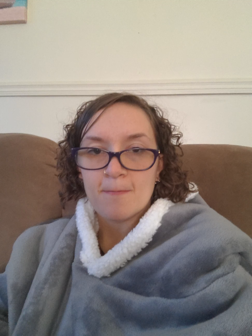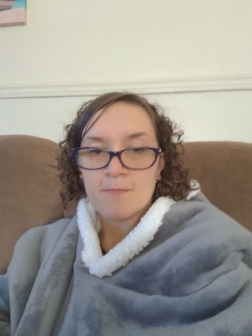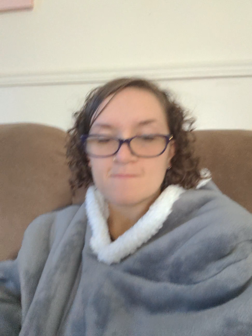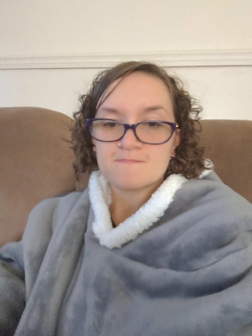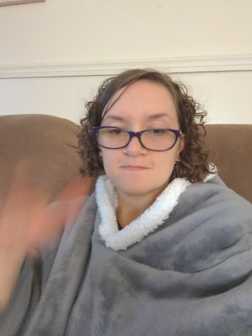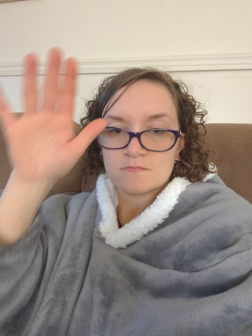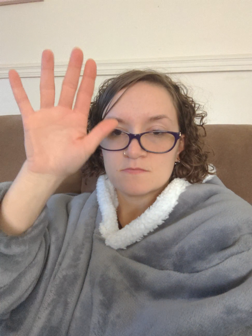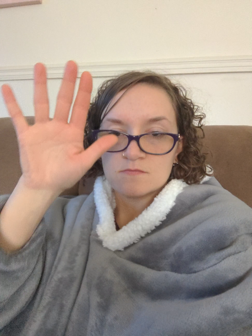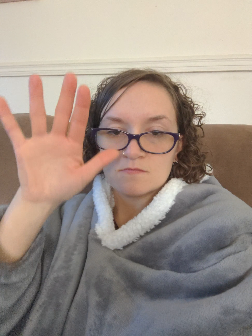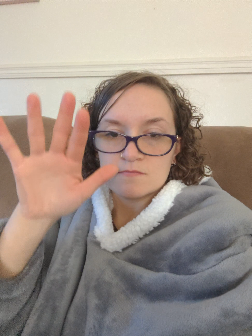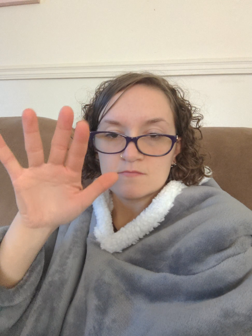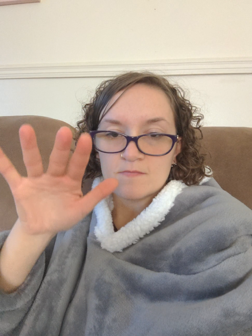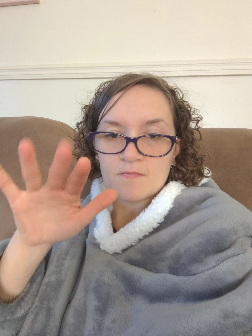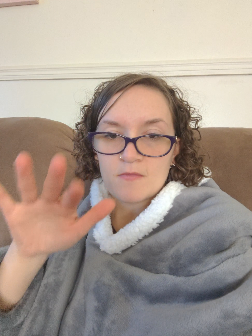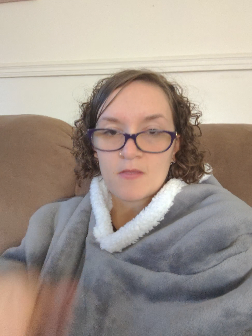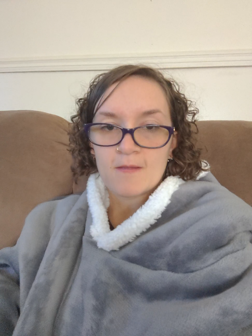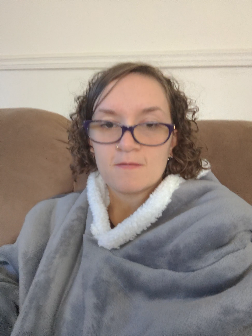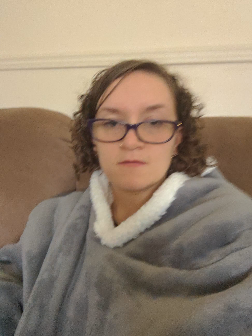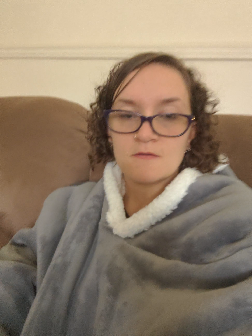snow